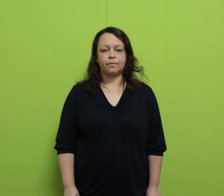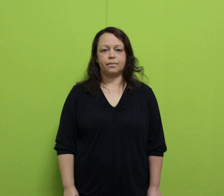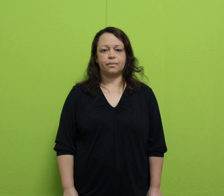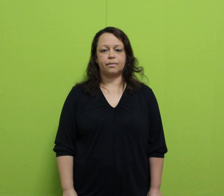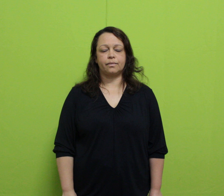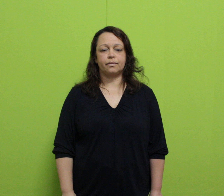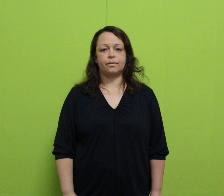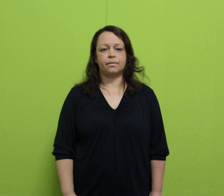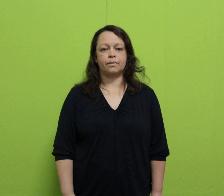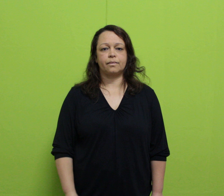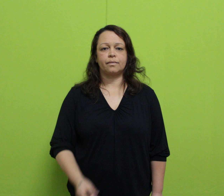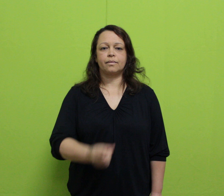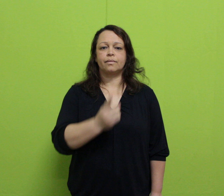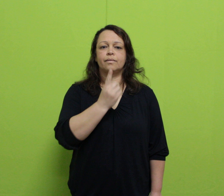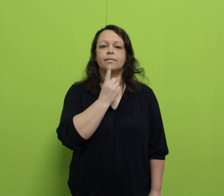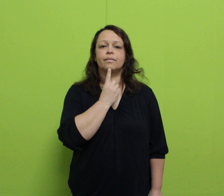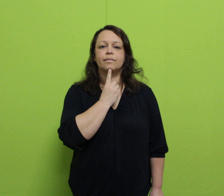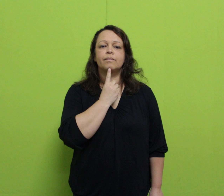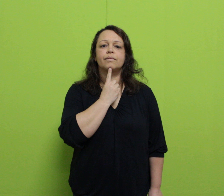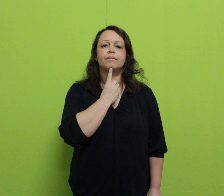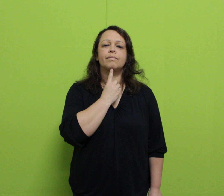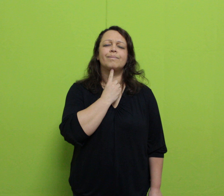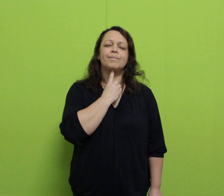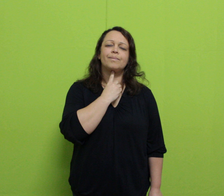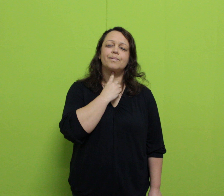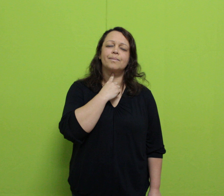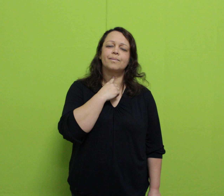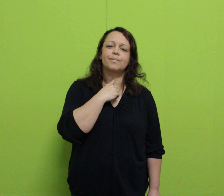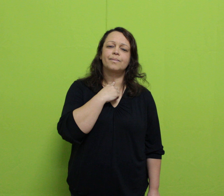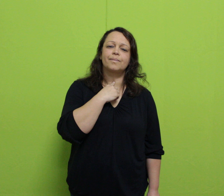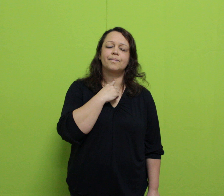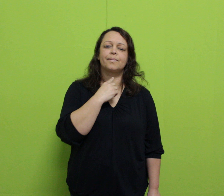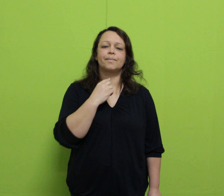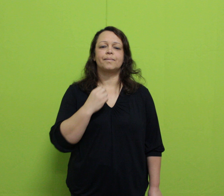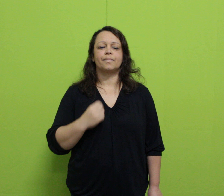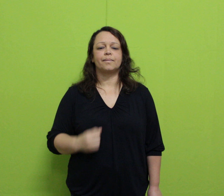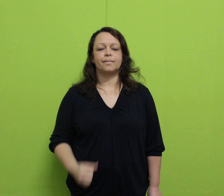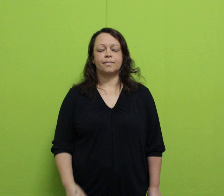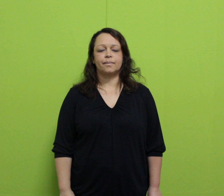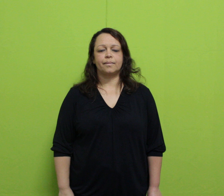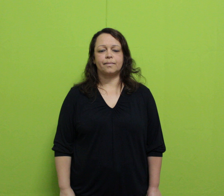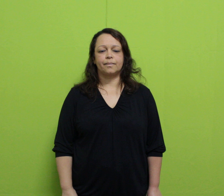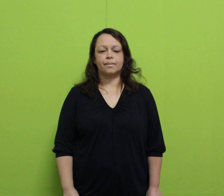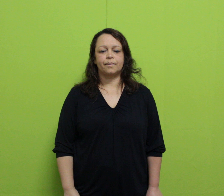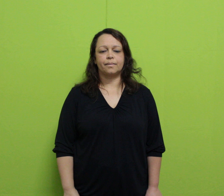vontade